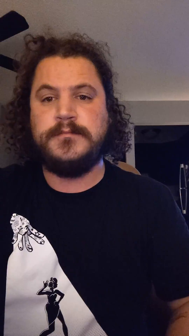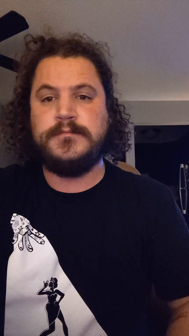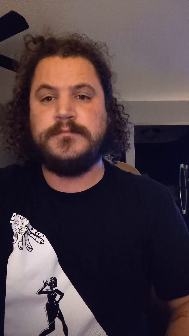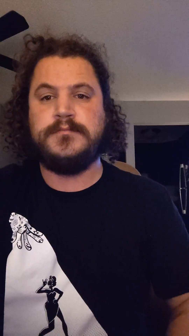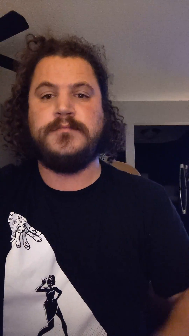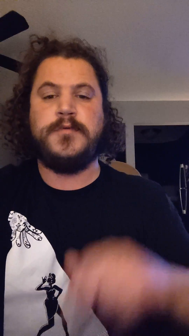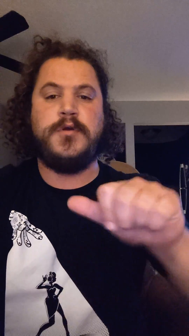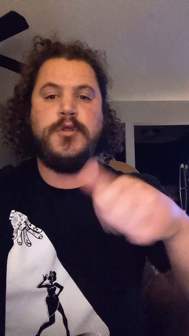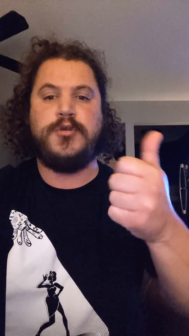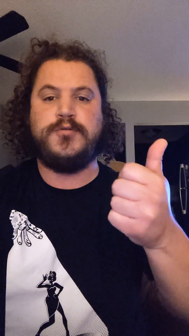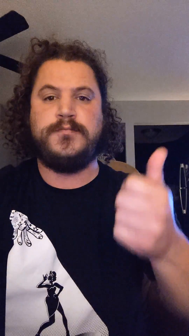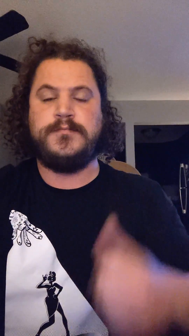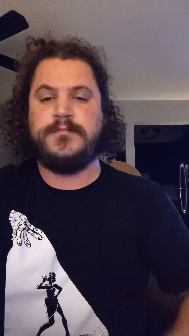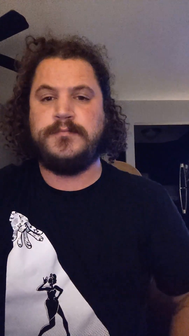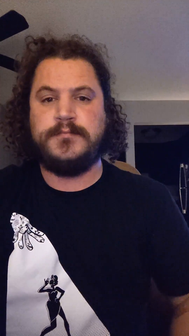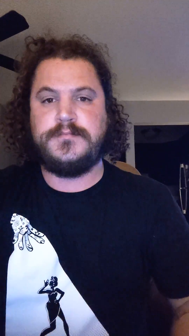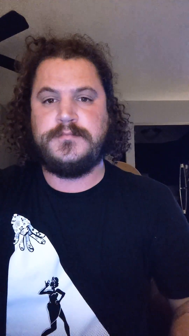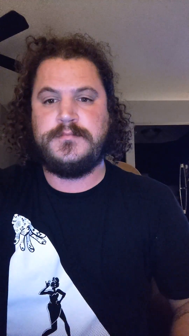other